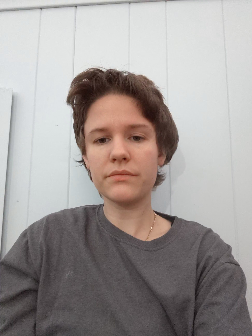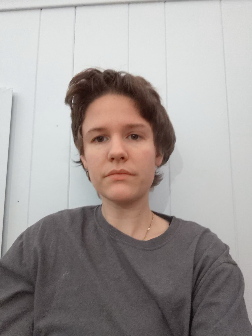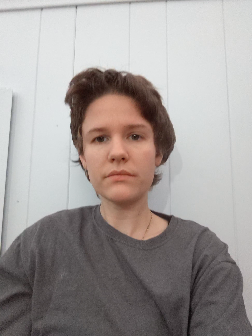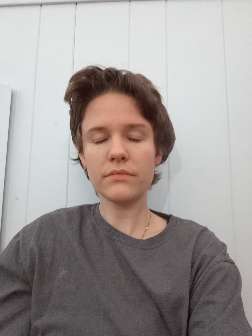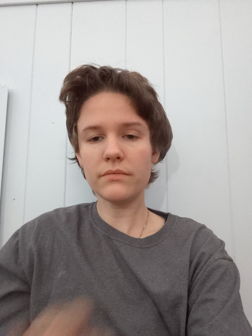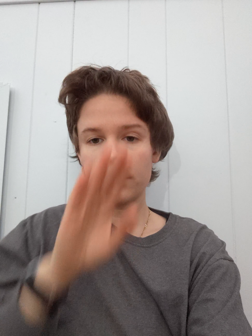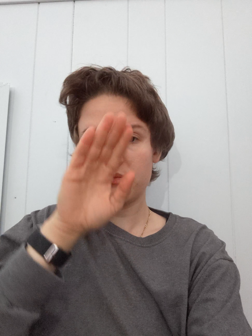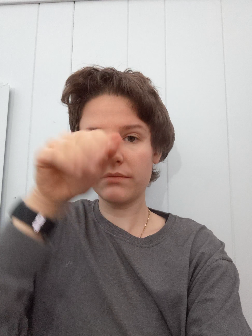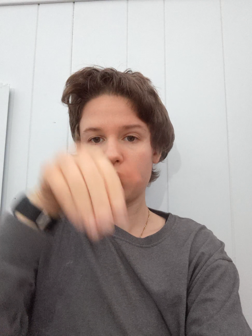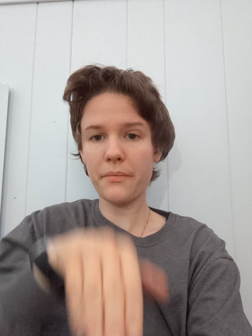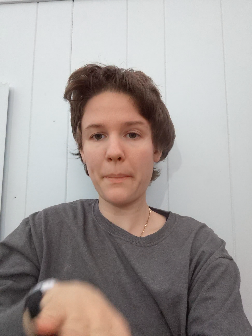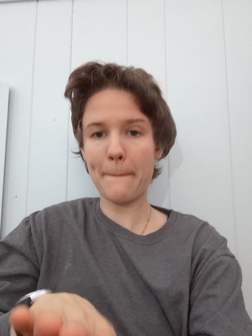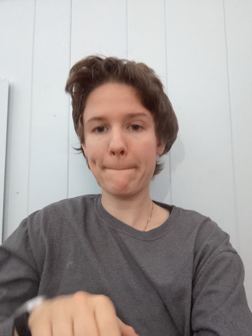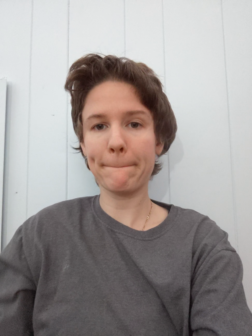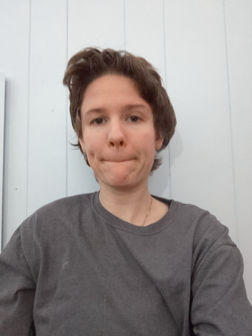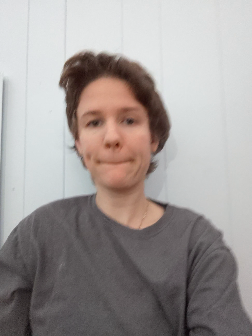elephant